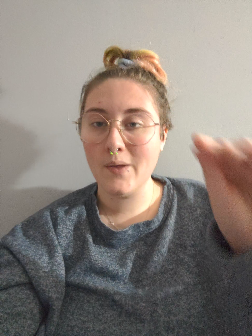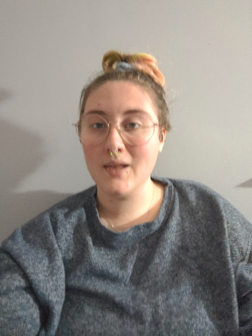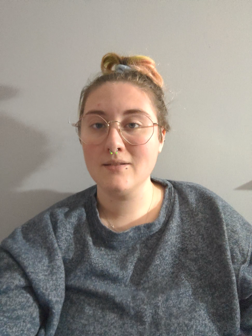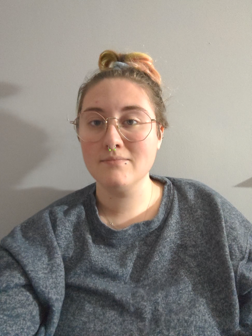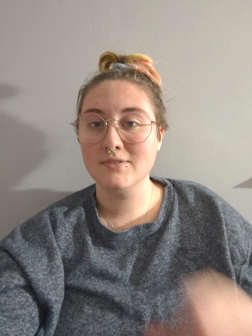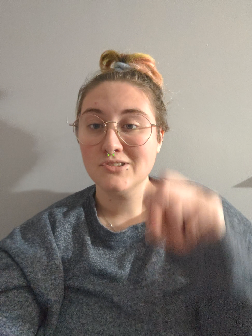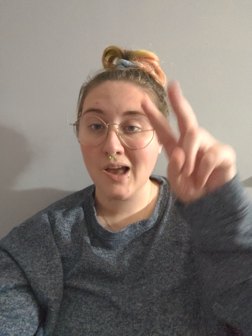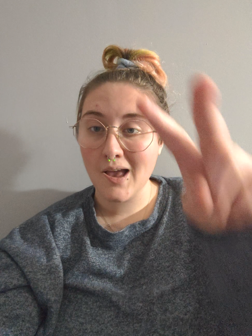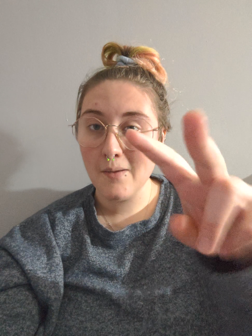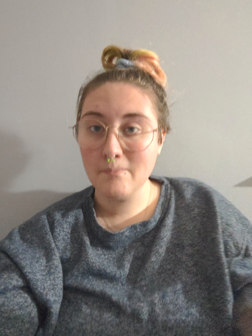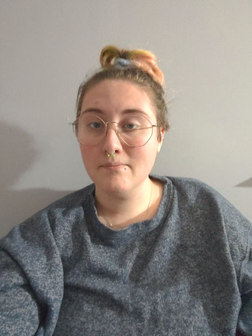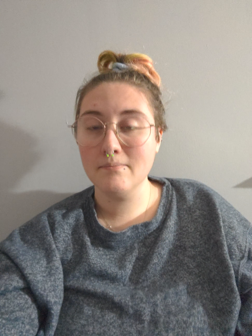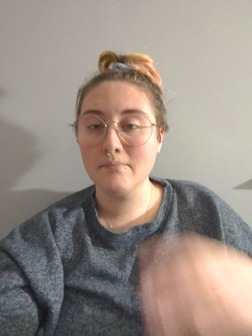jump